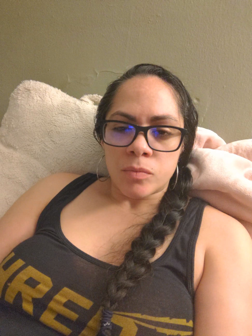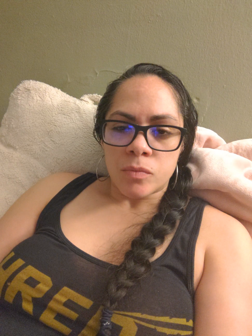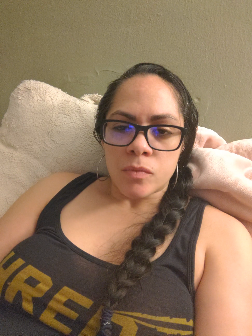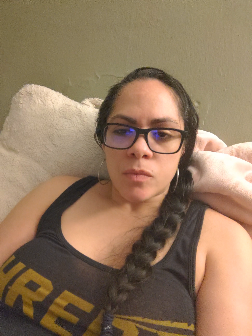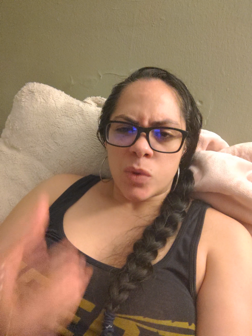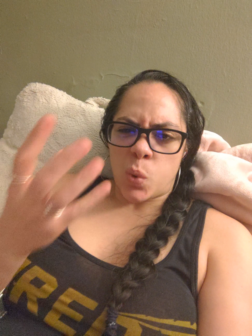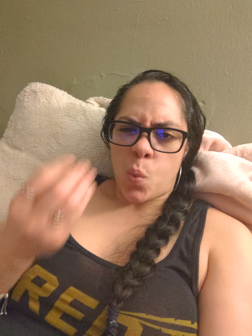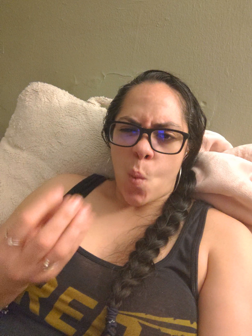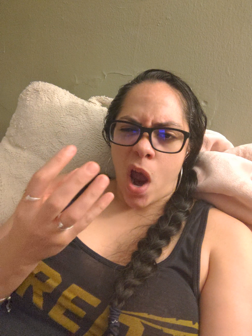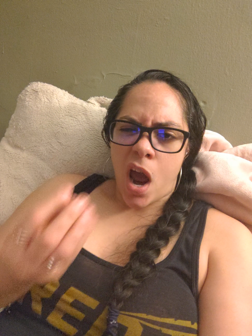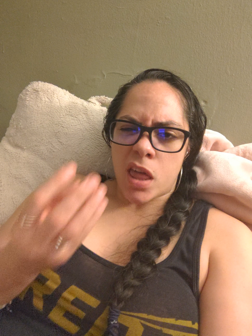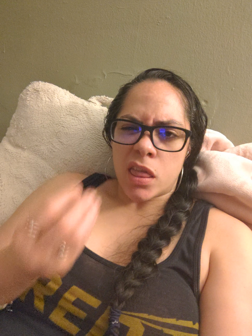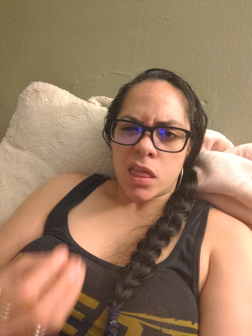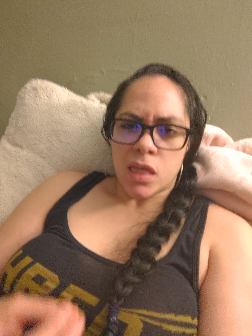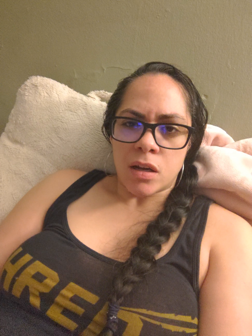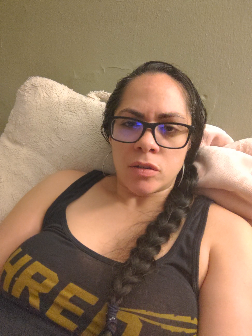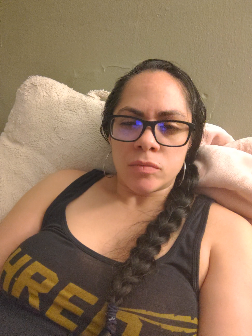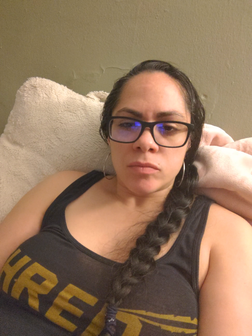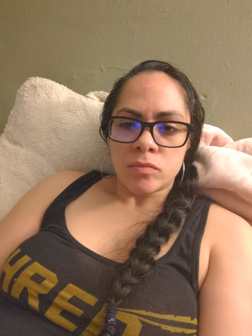wet